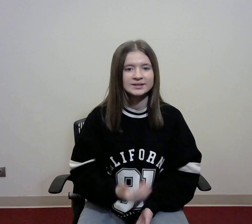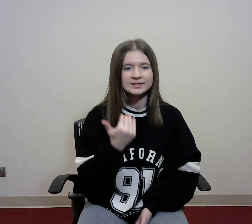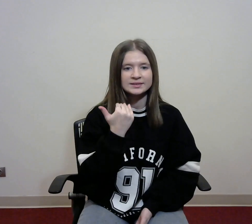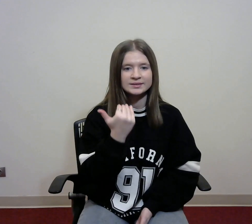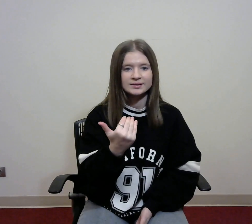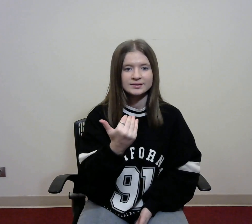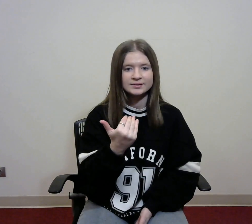siz